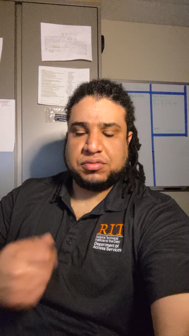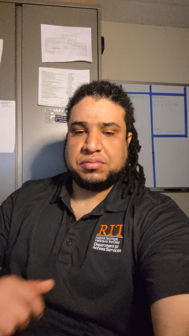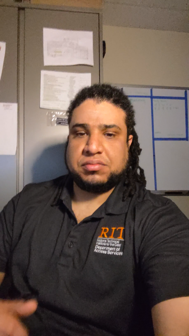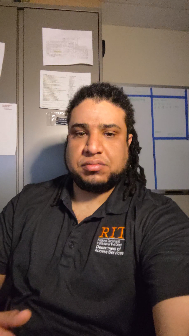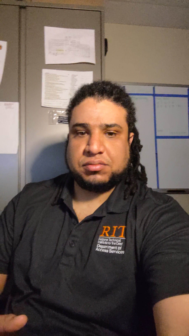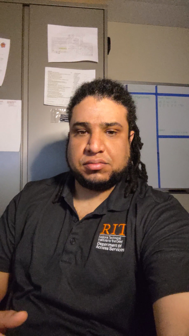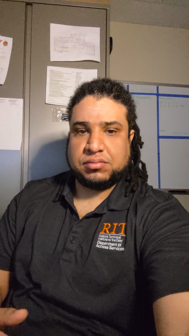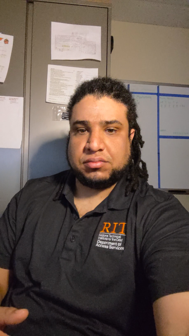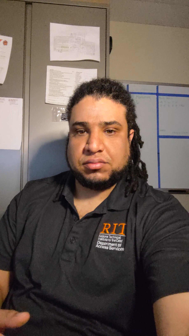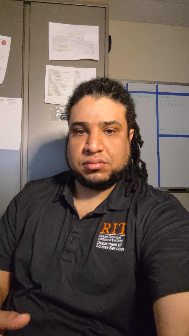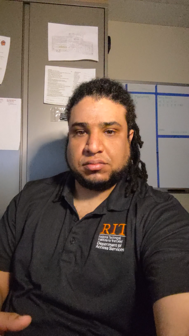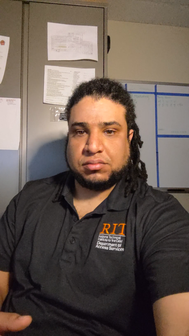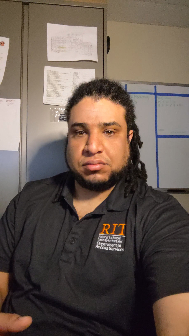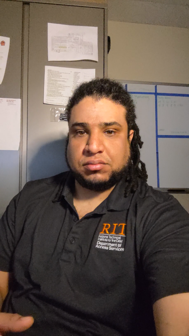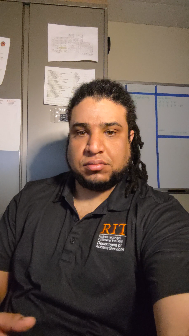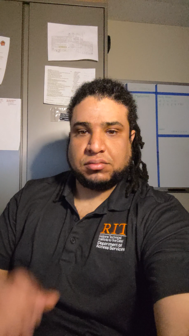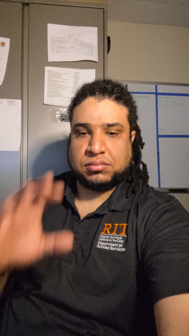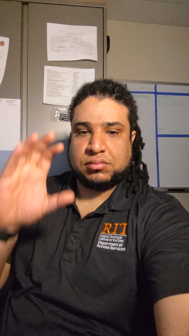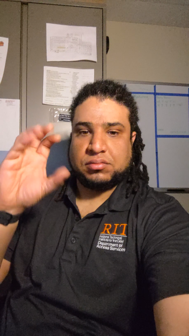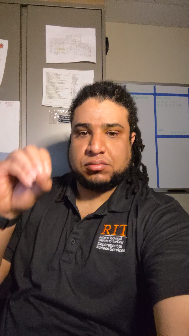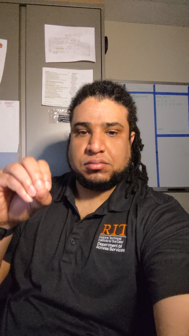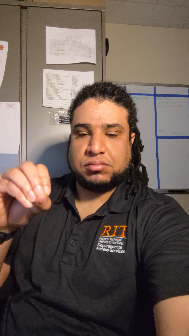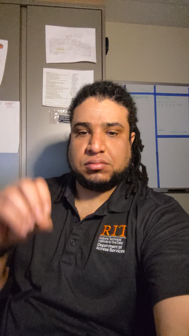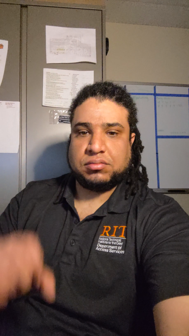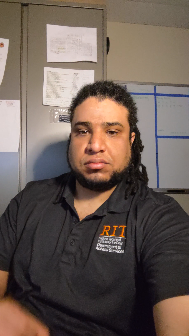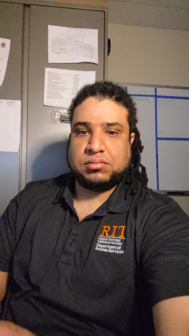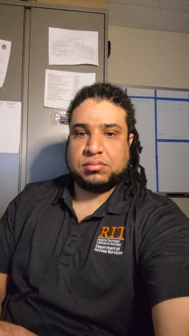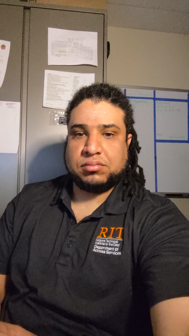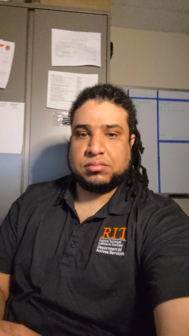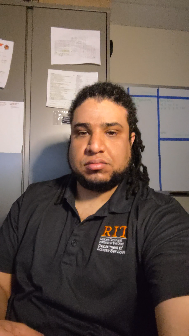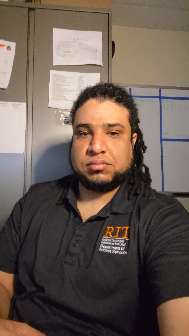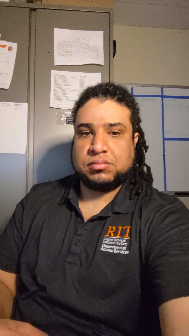bite